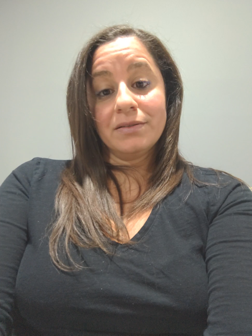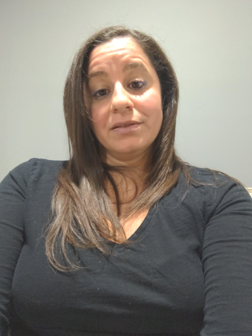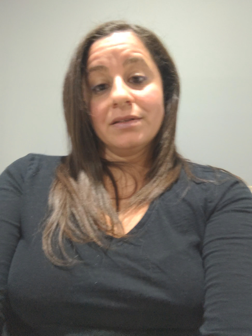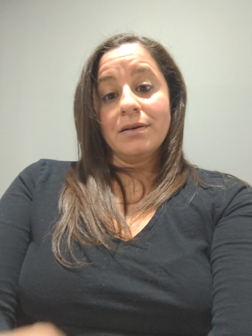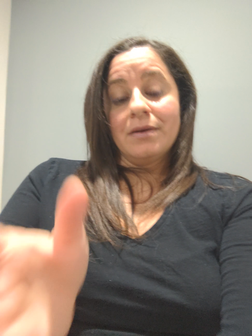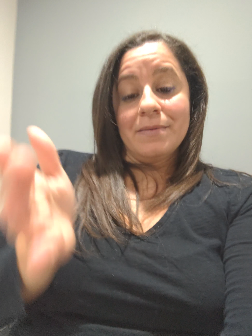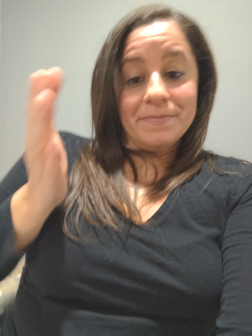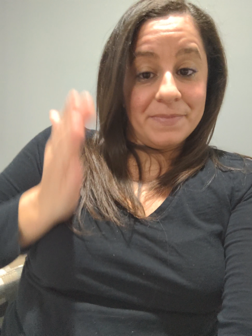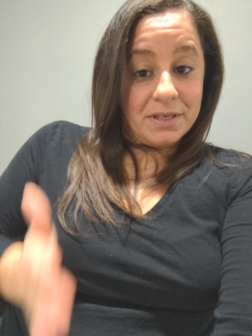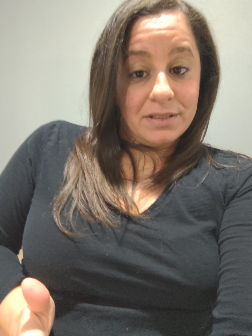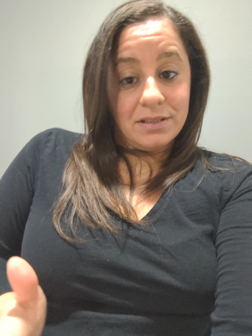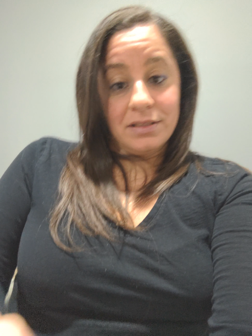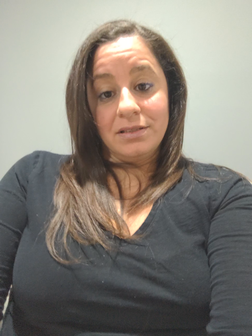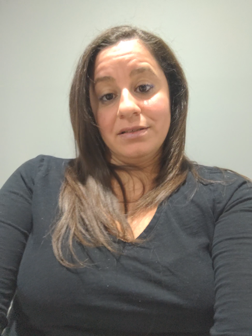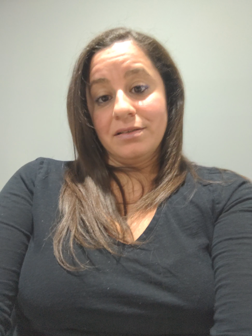beside